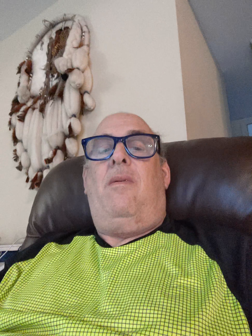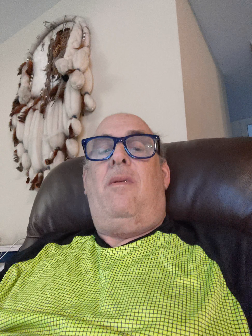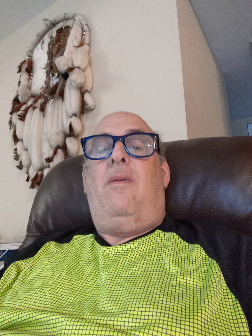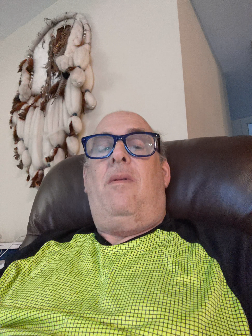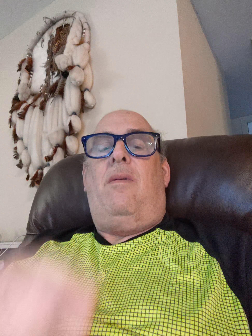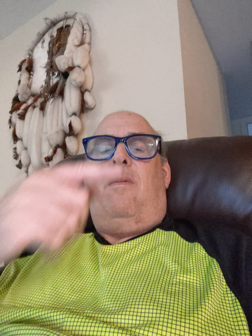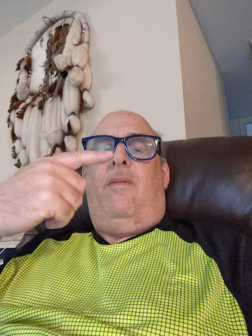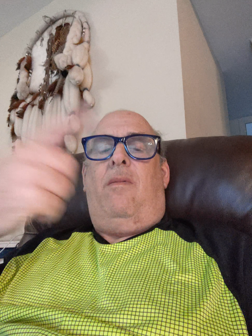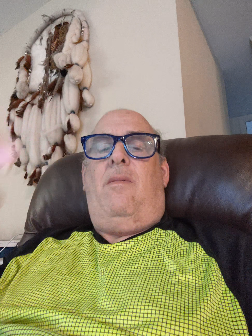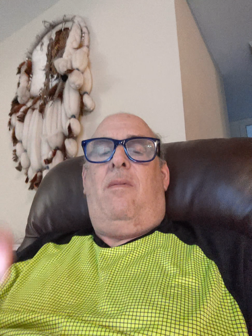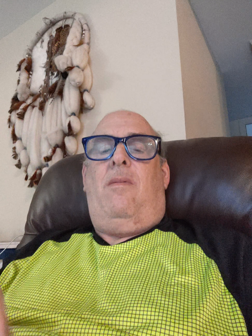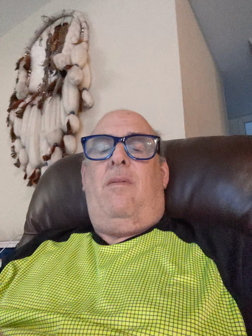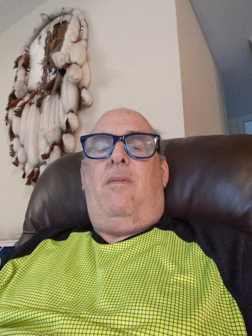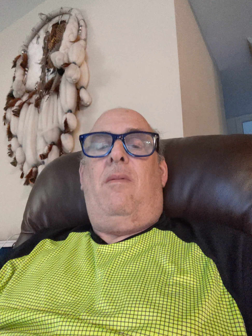go